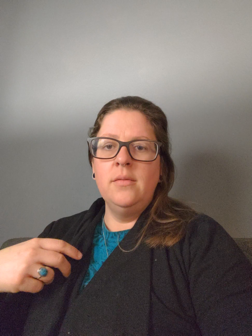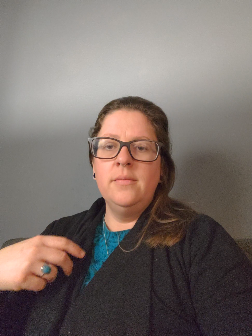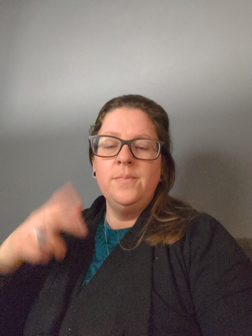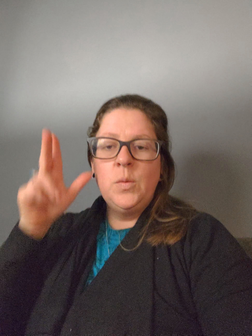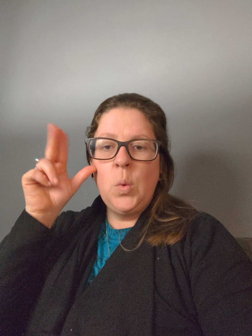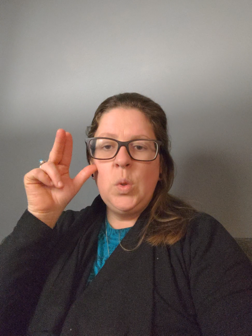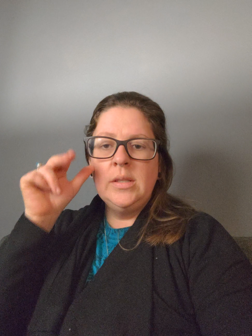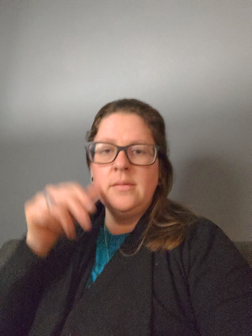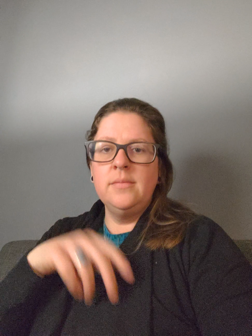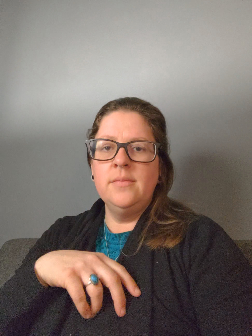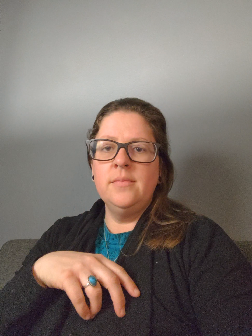horse